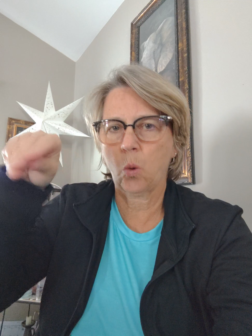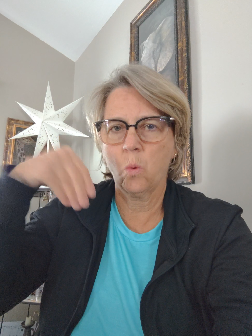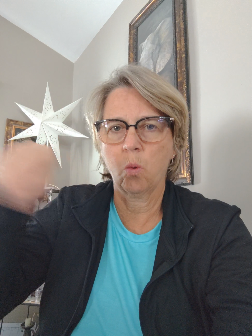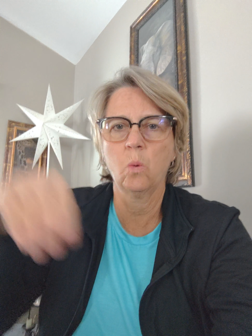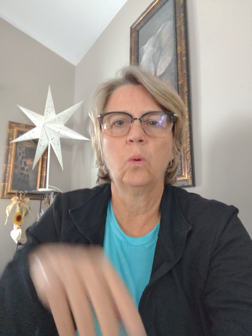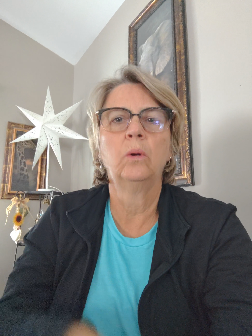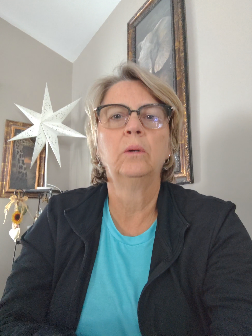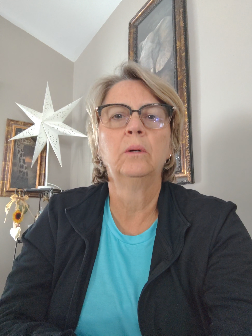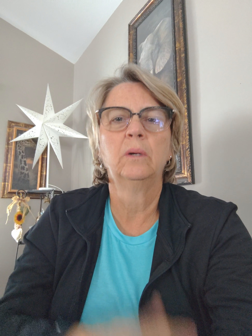store